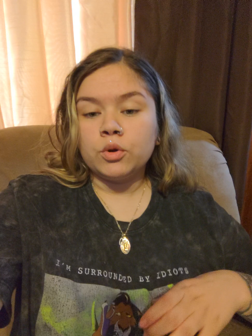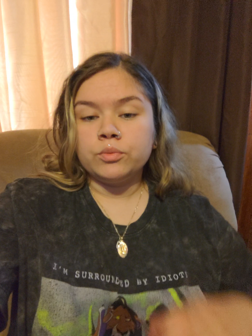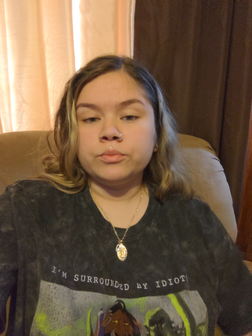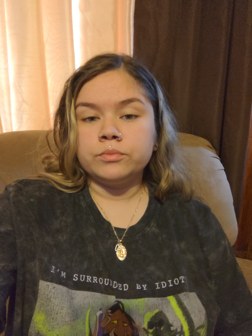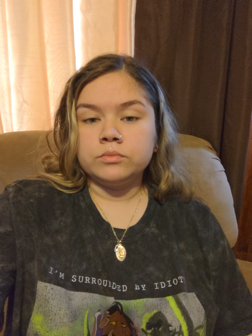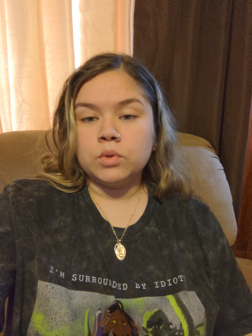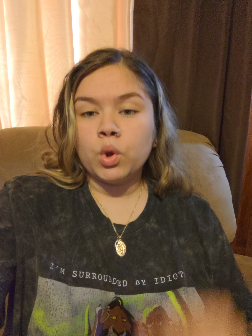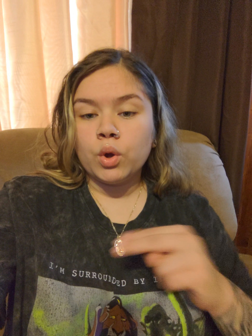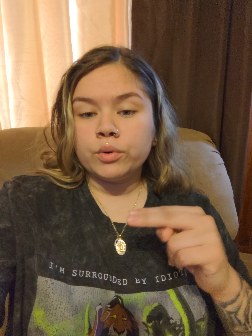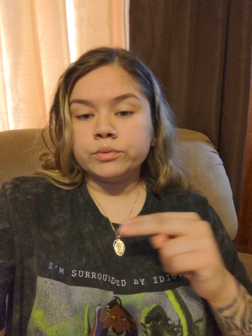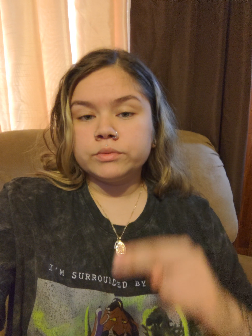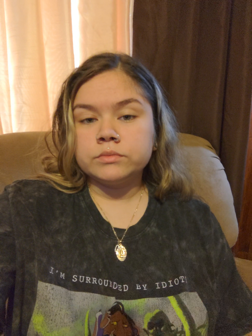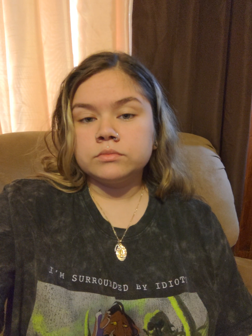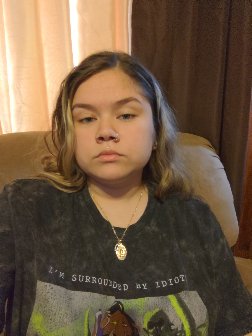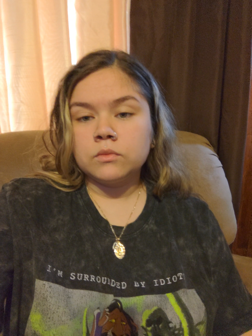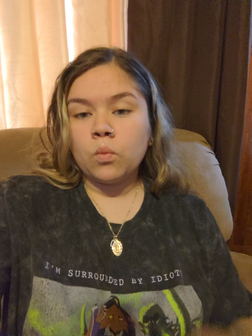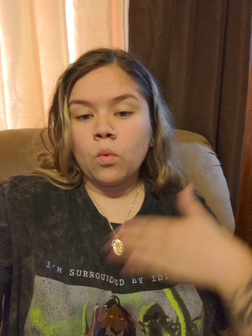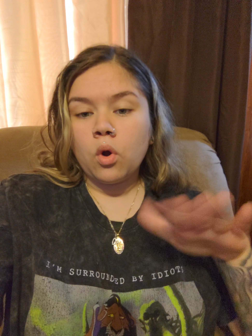nurse